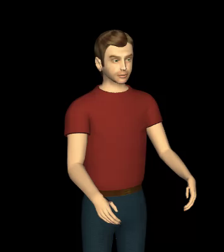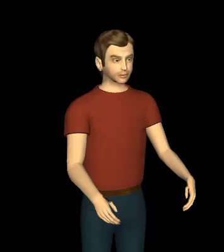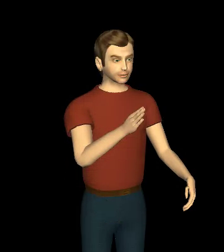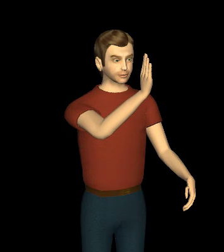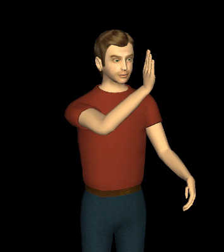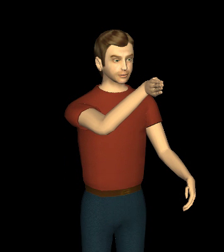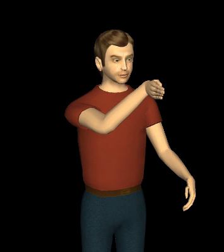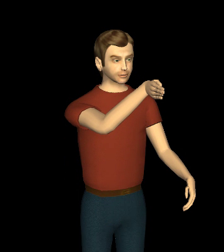اتجاه